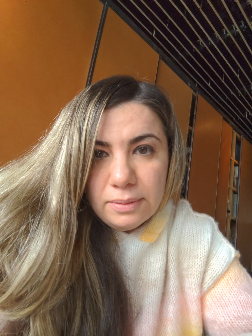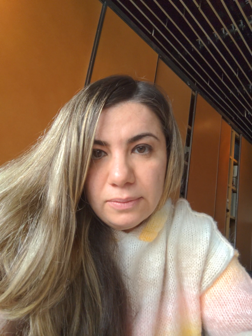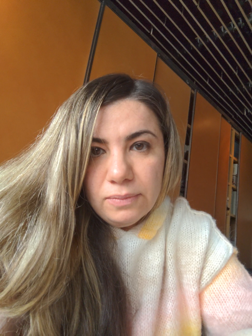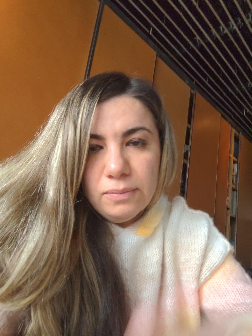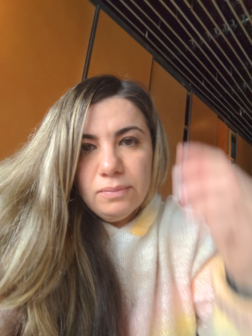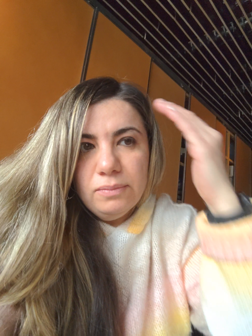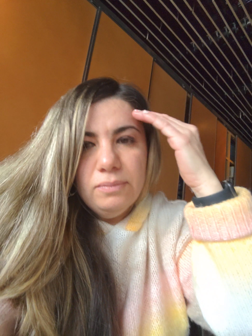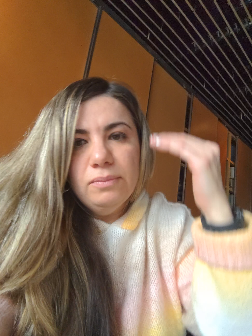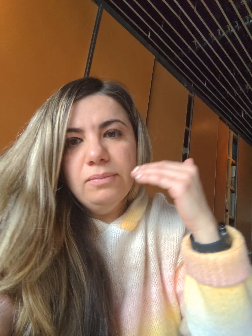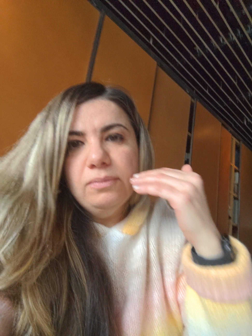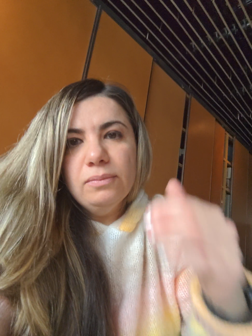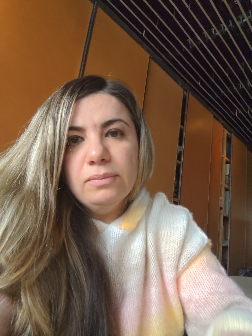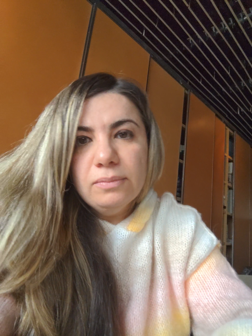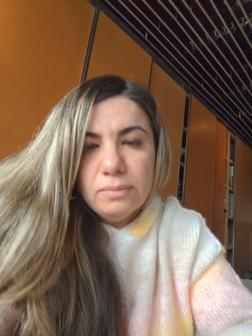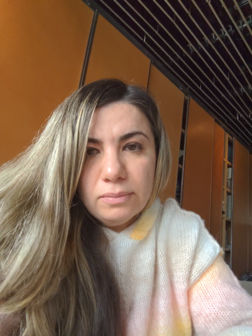head